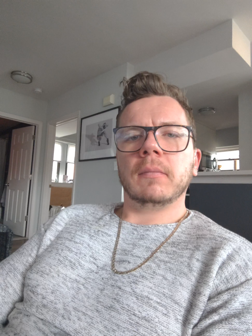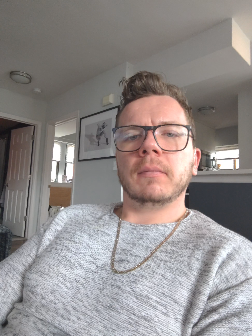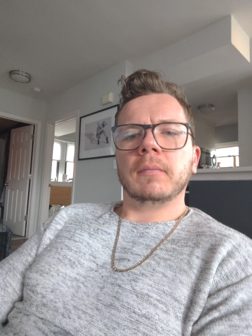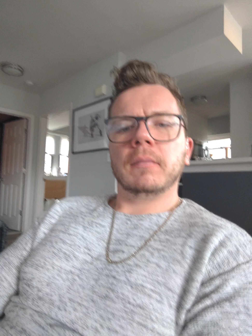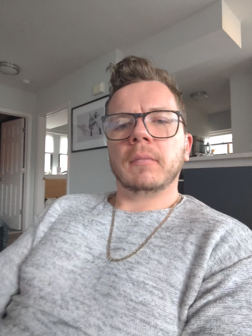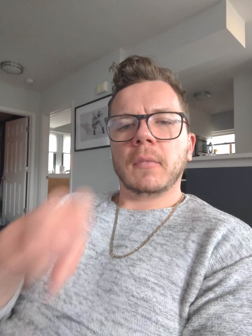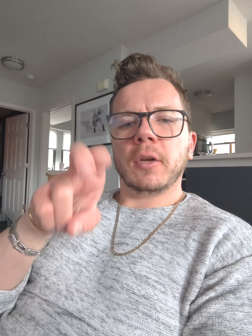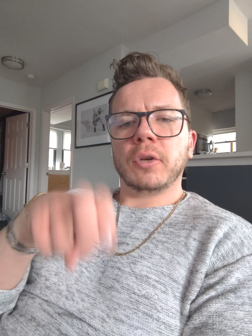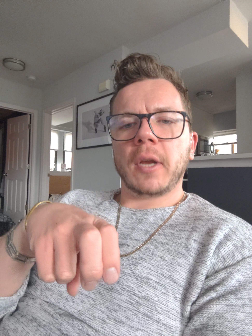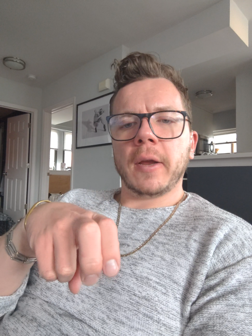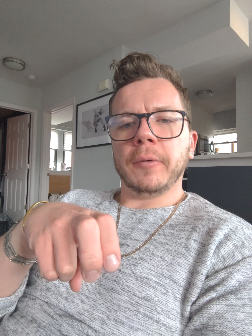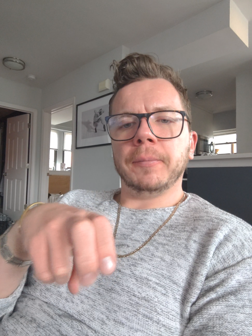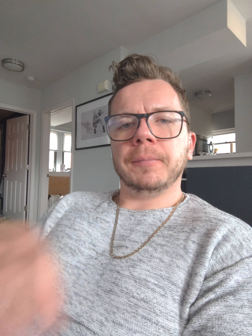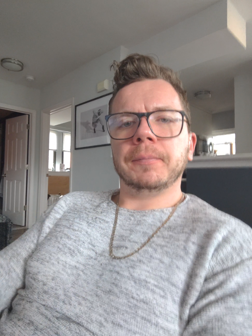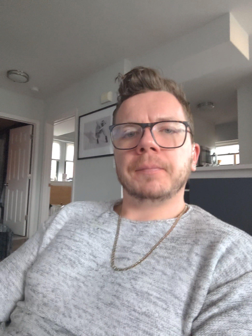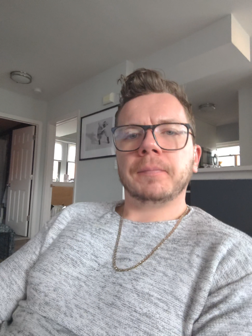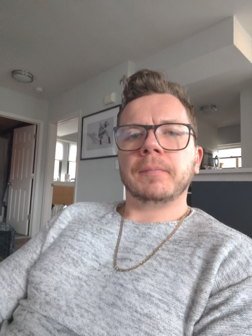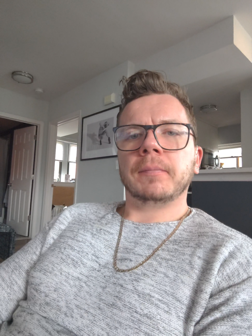chair